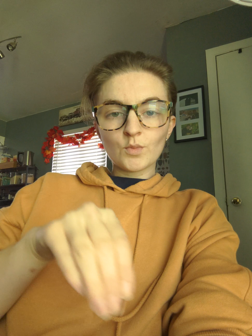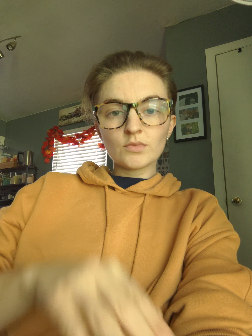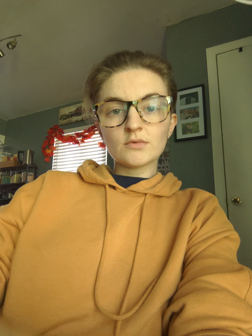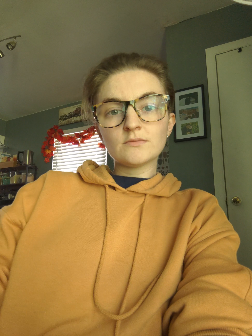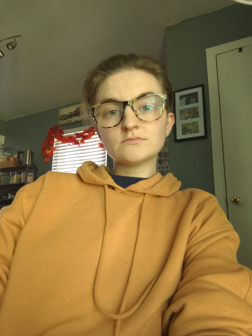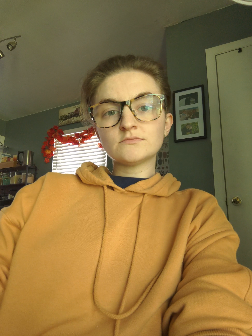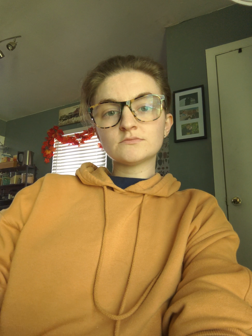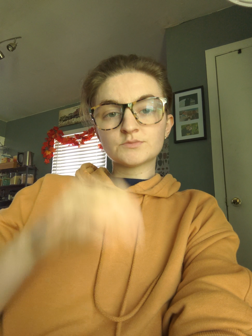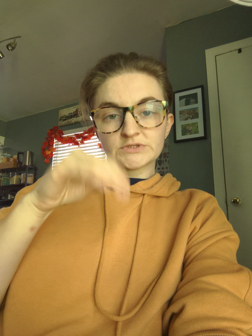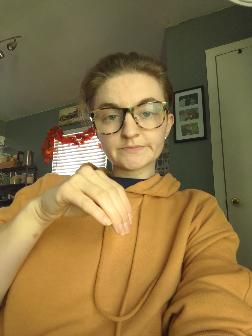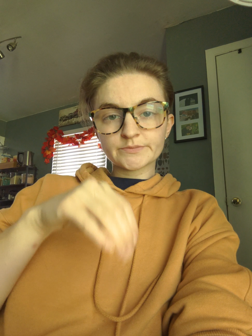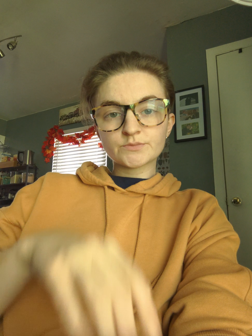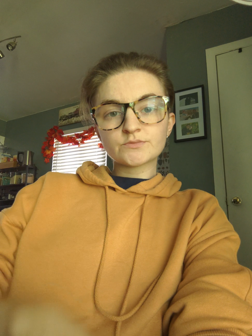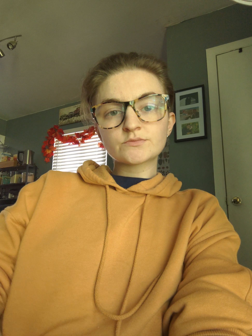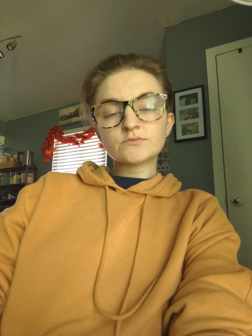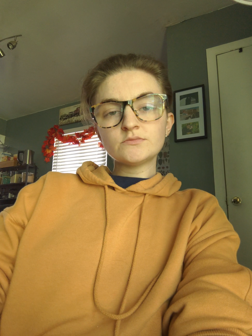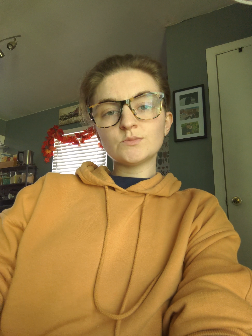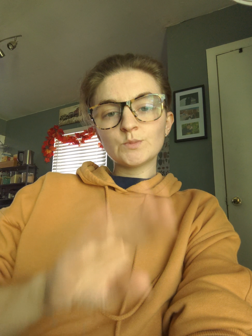inside